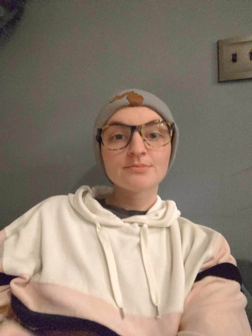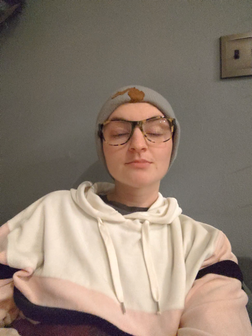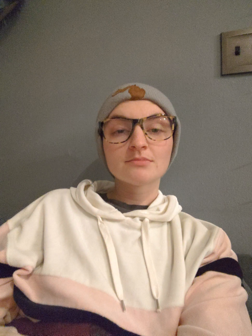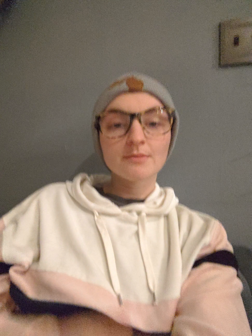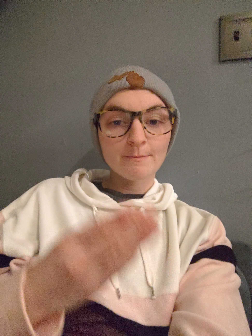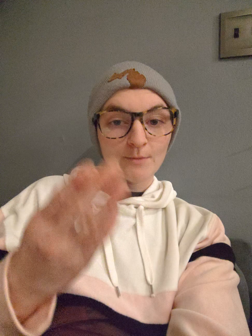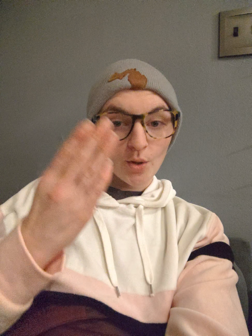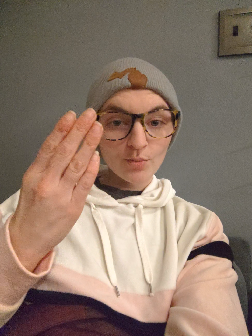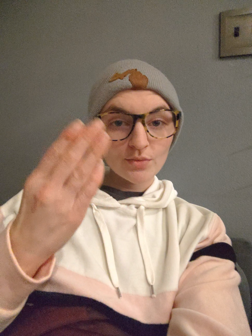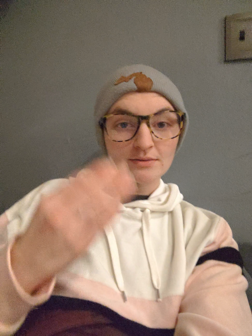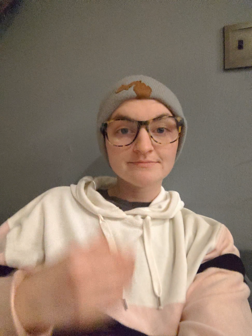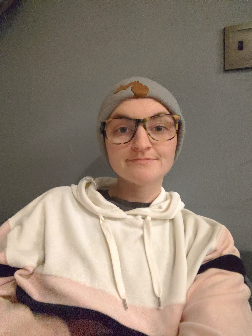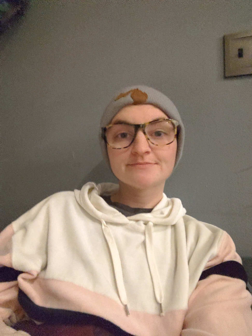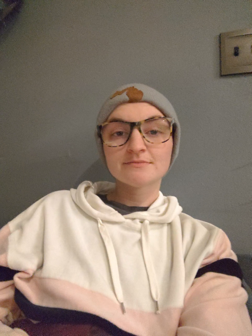morning